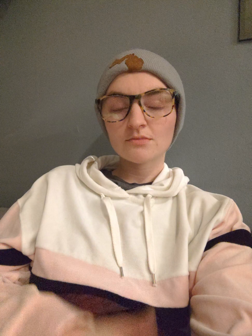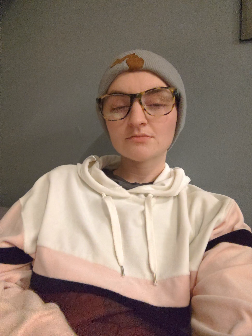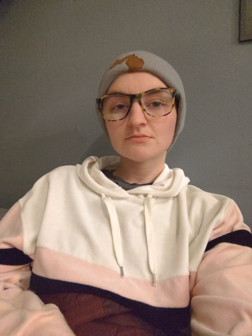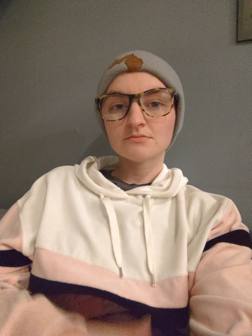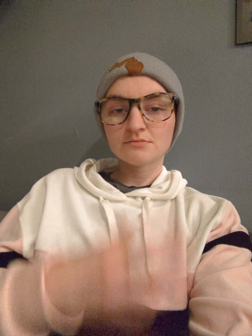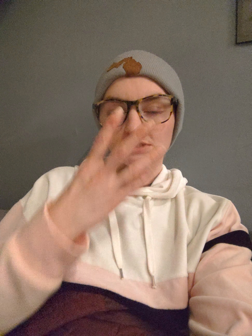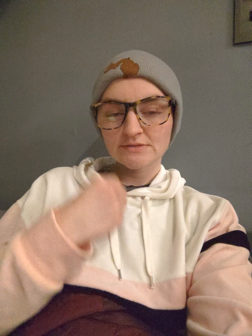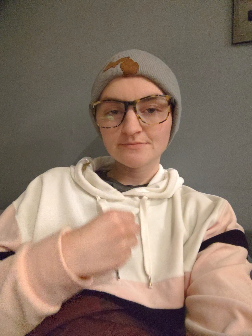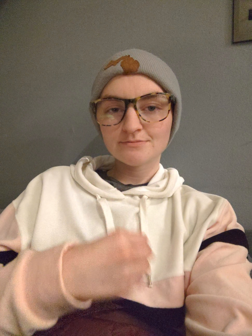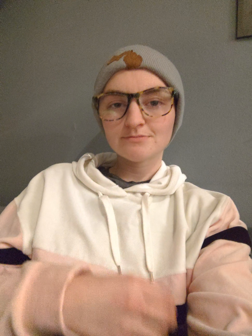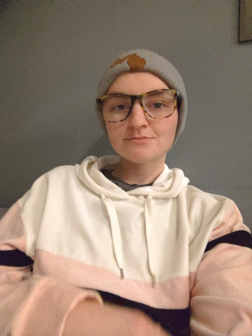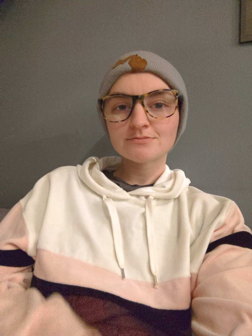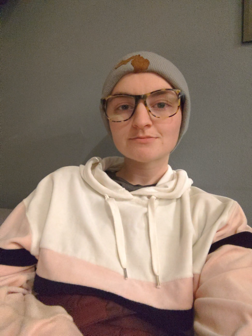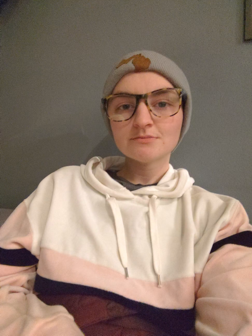sleep